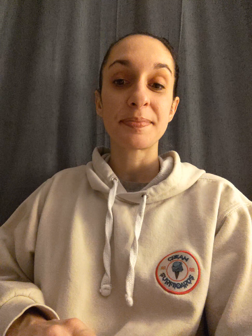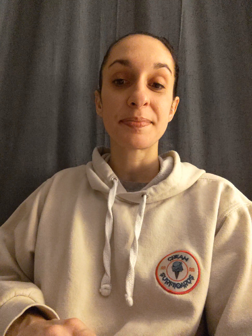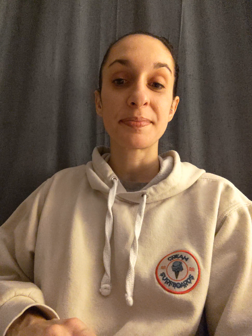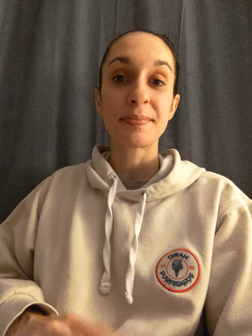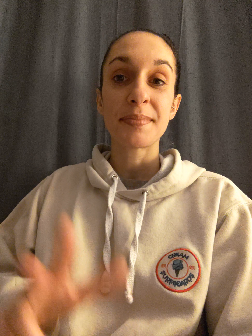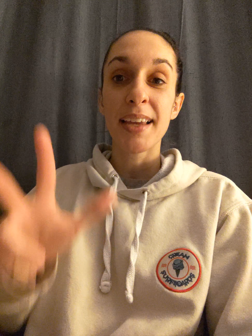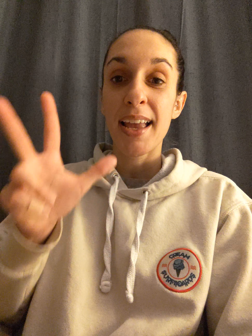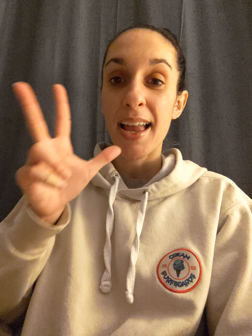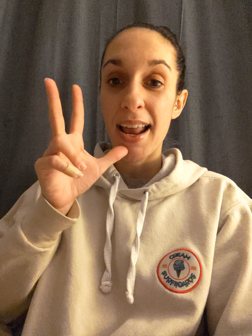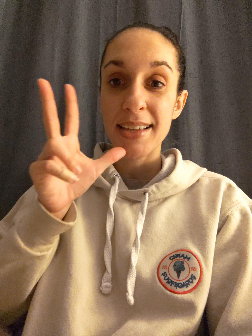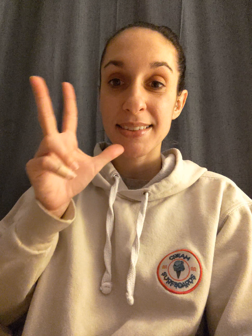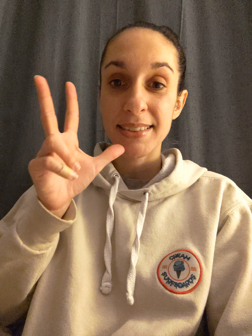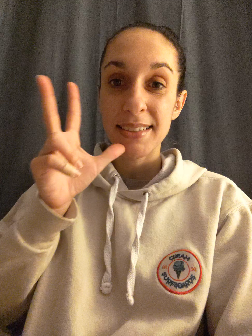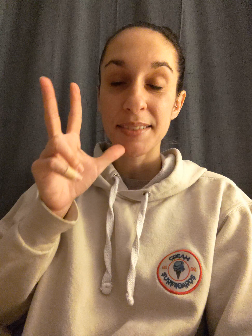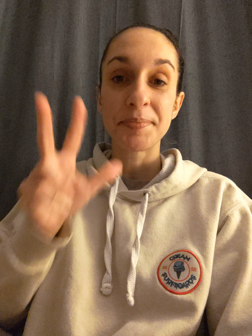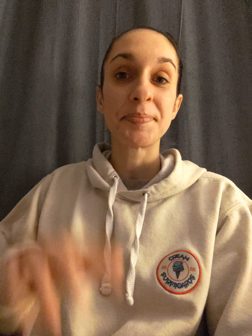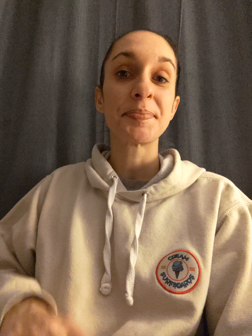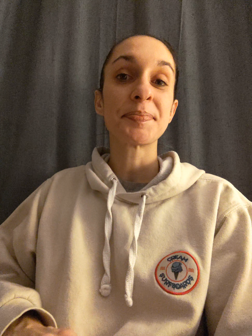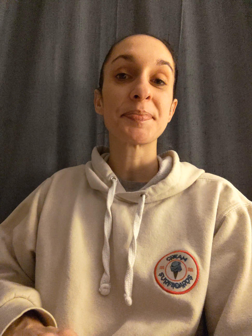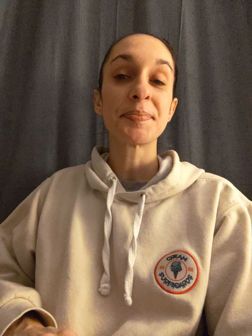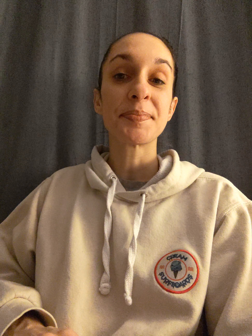hen